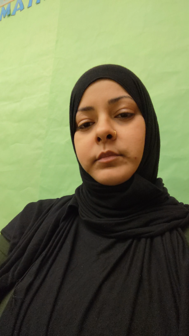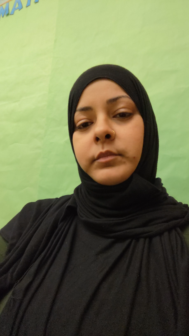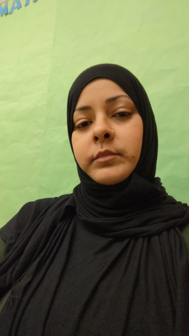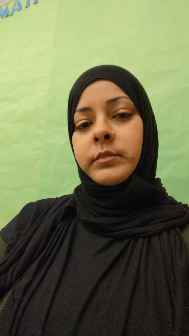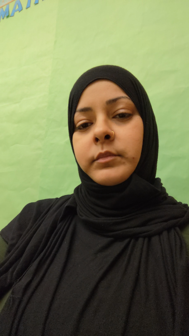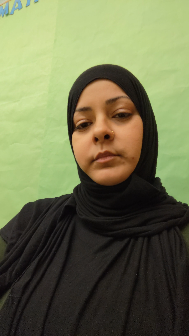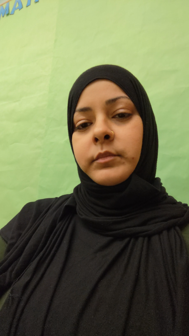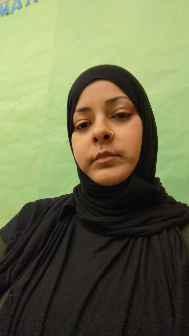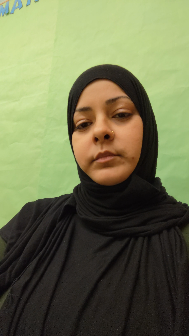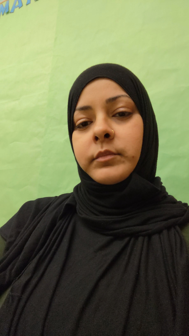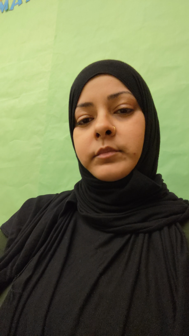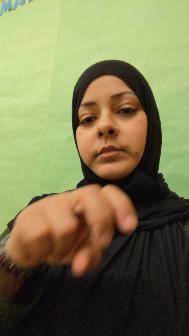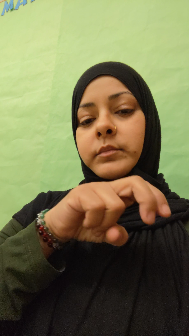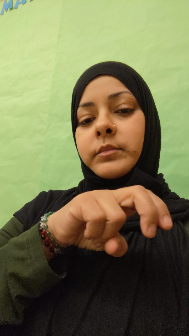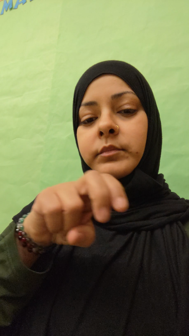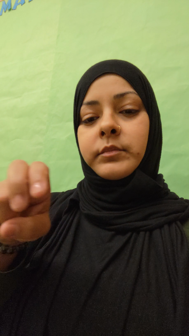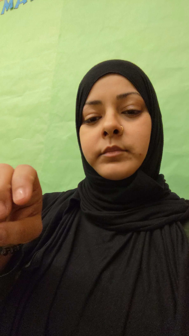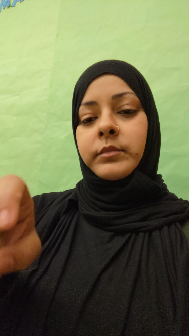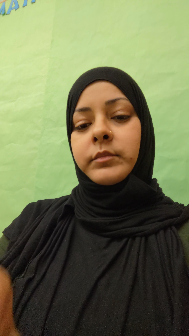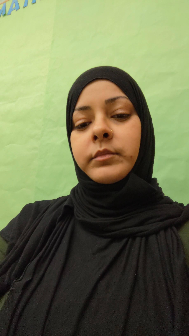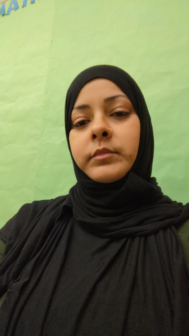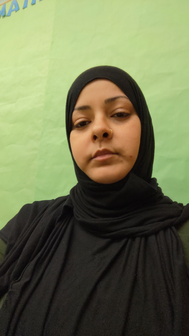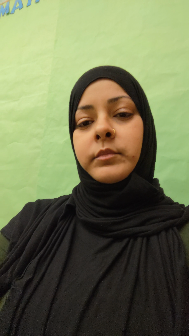bench